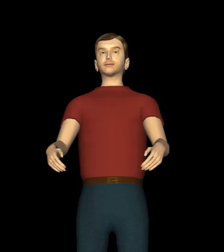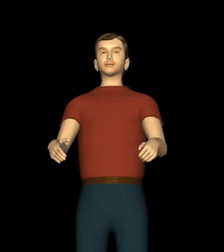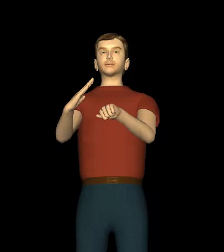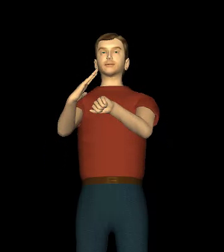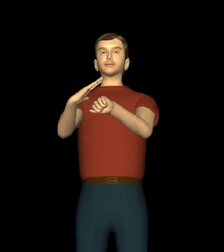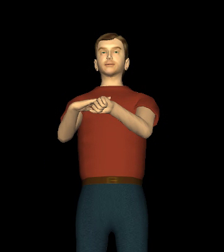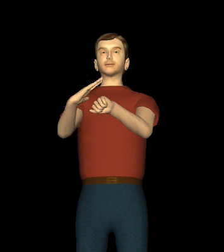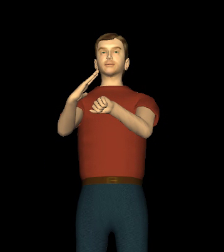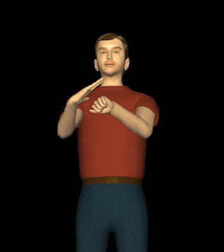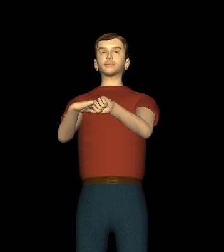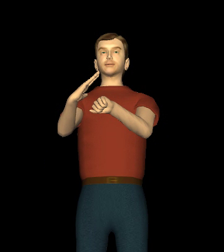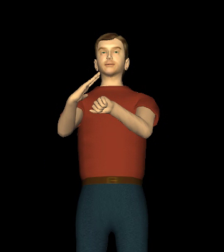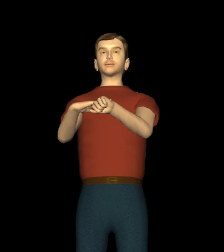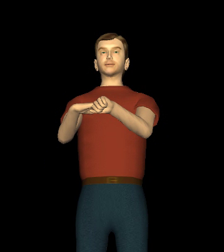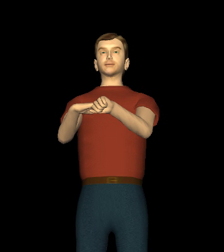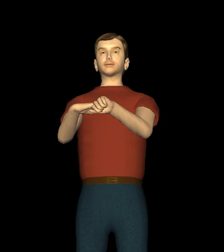يسار